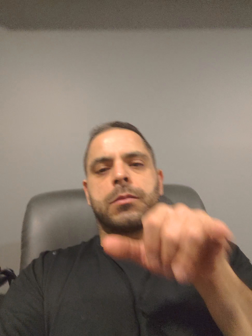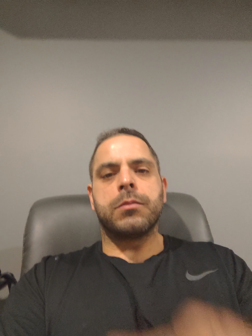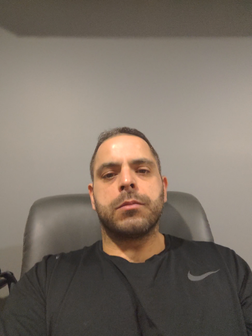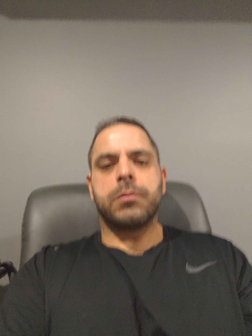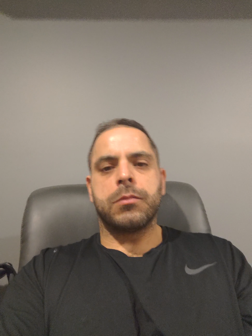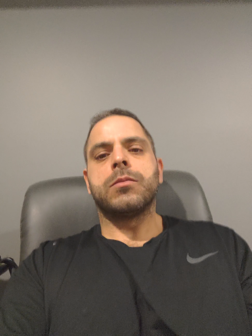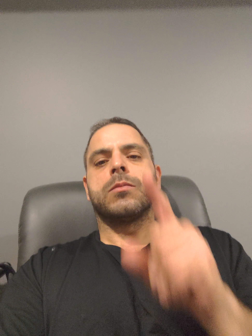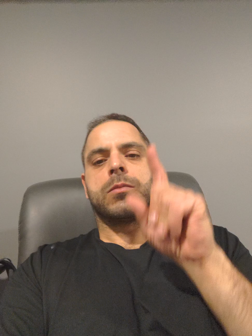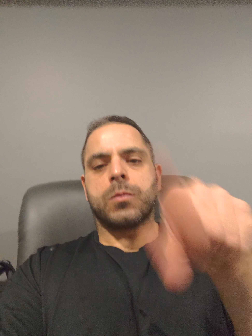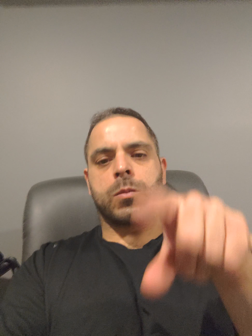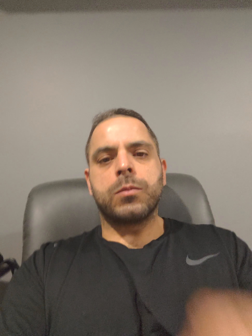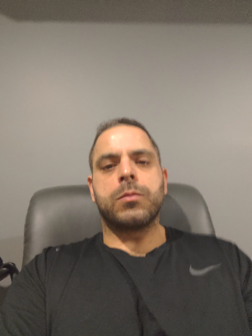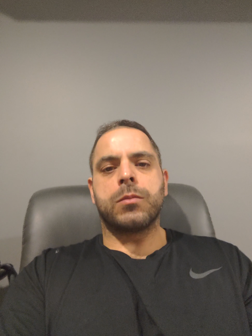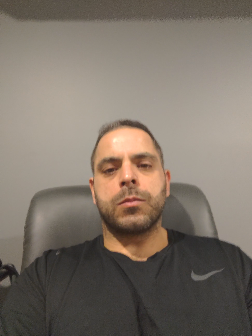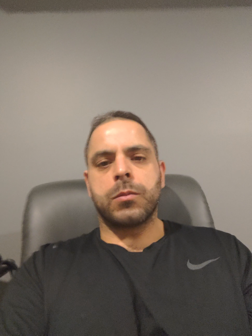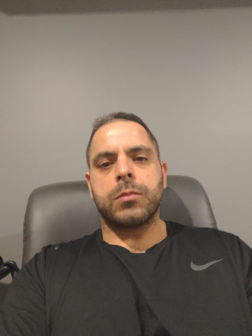go